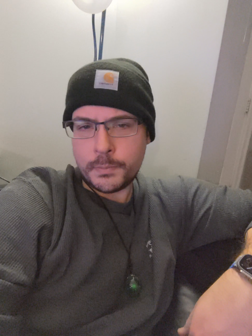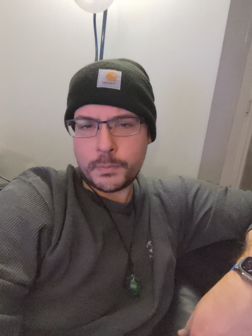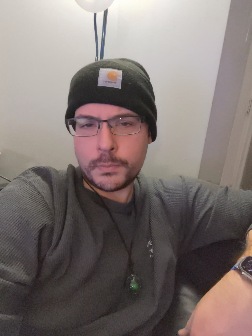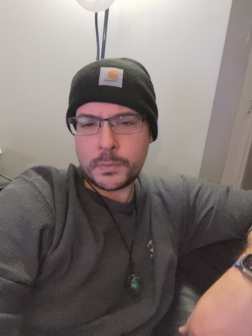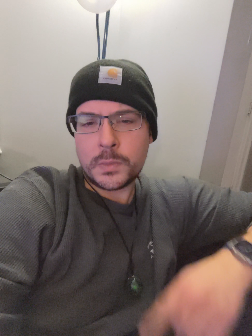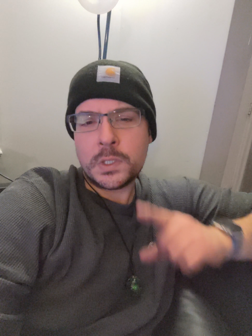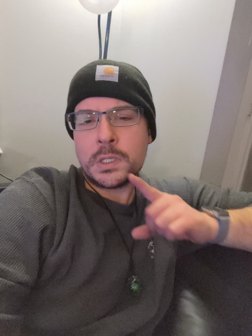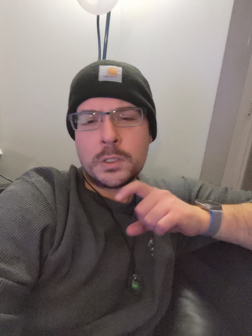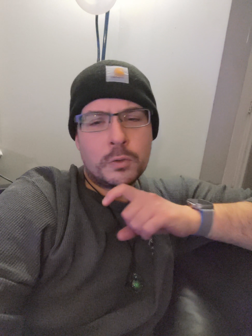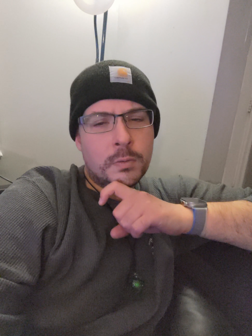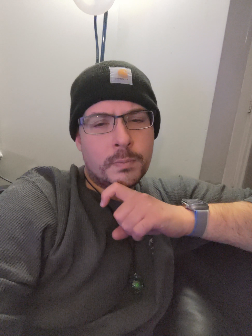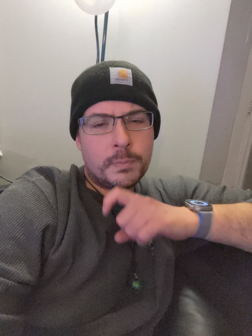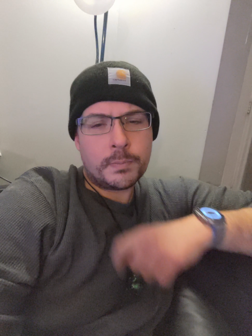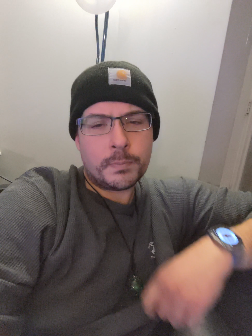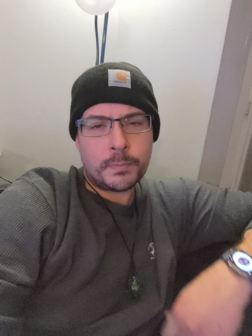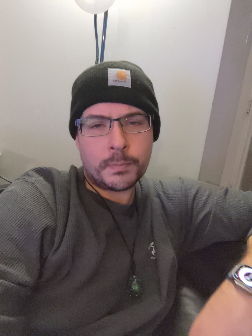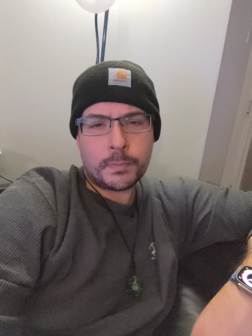cereal